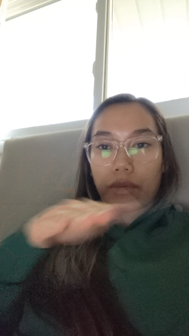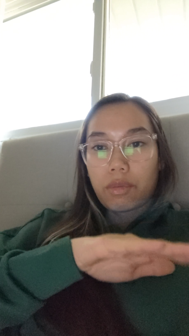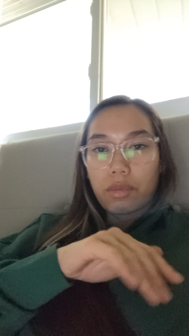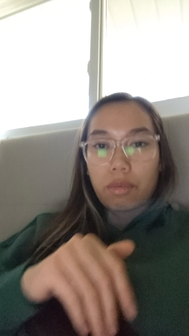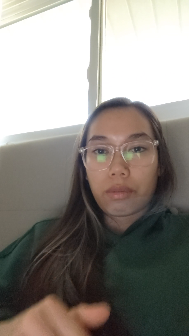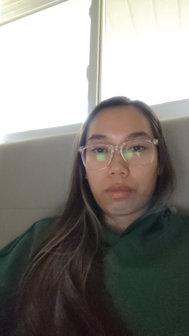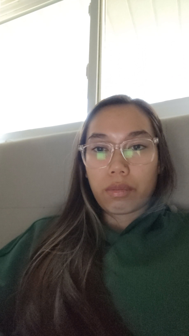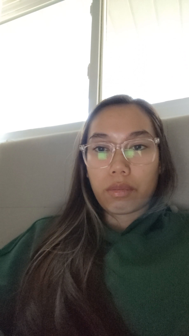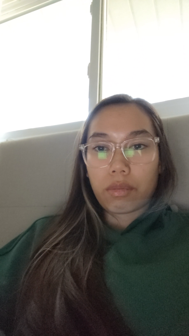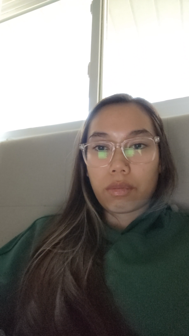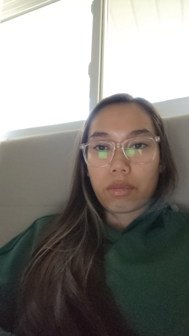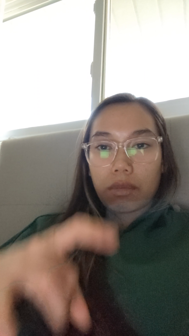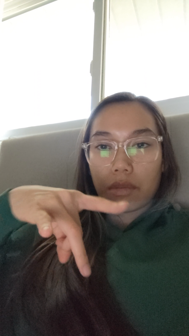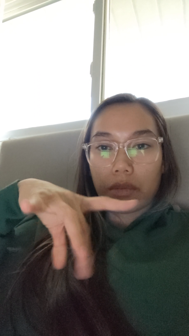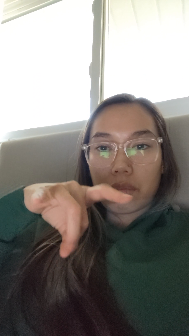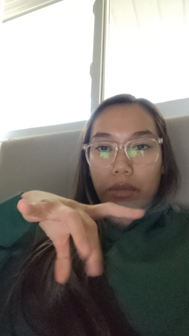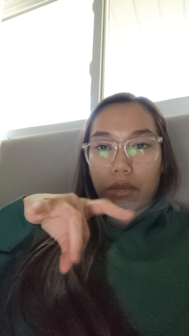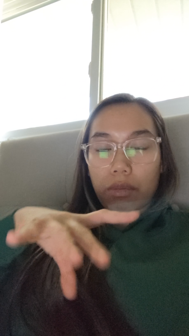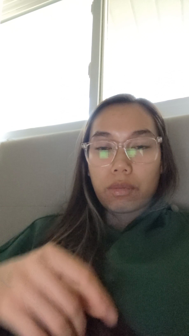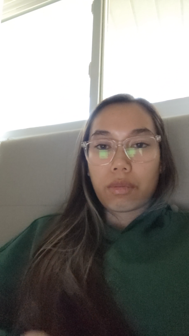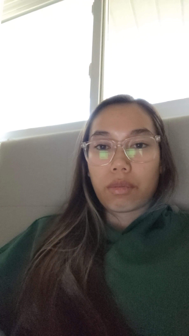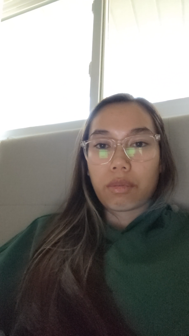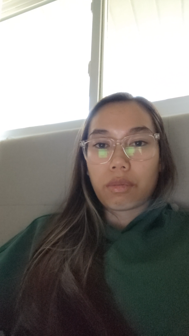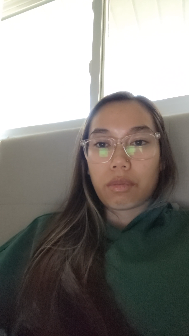pumpkin